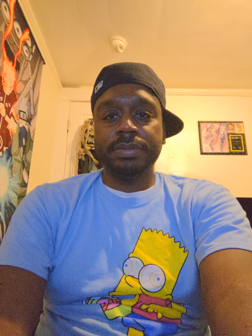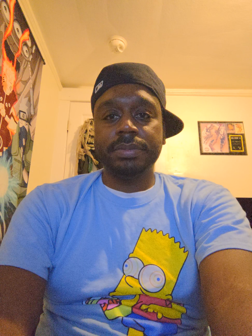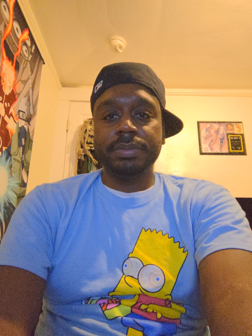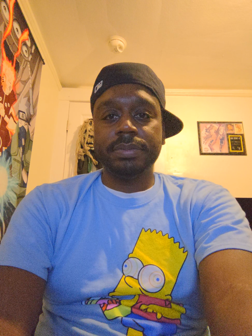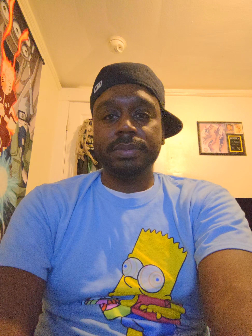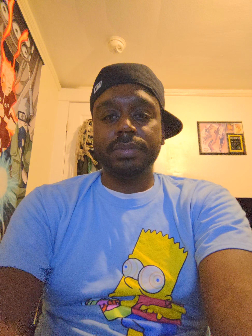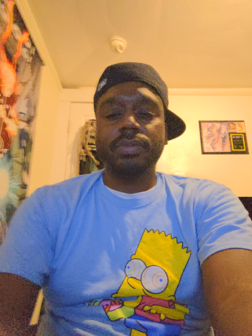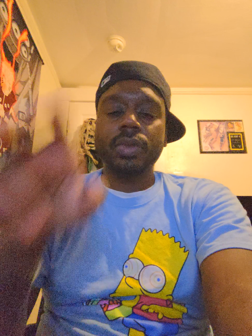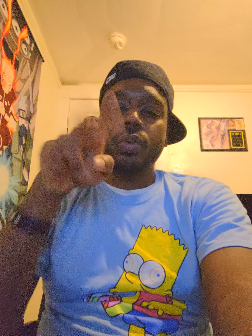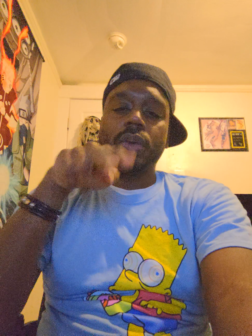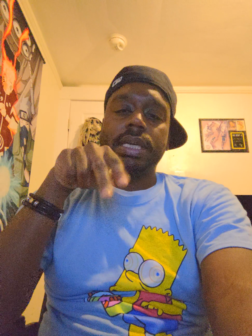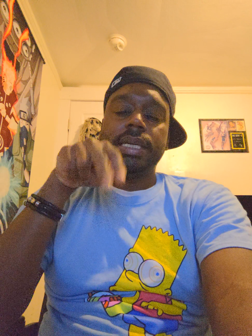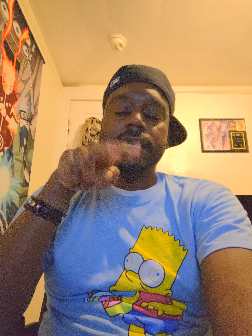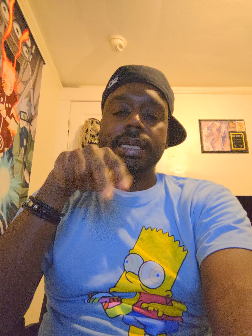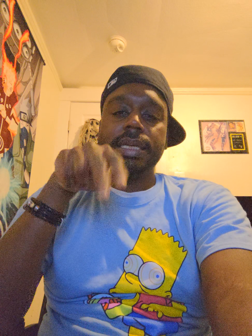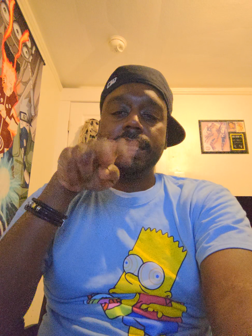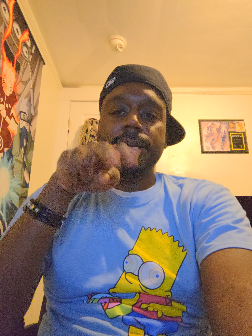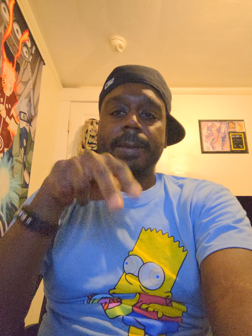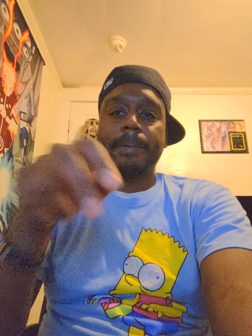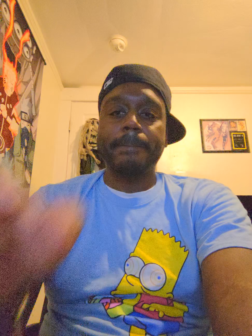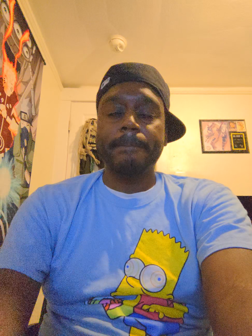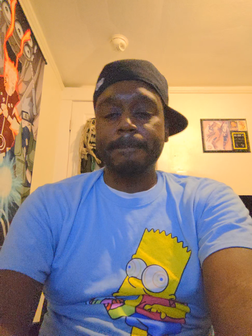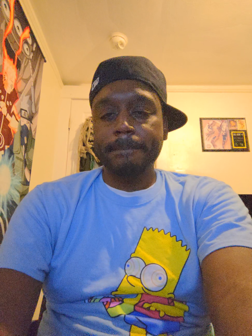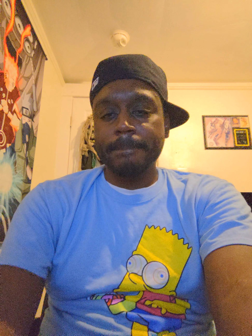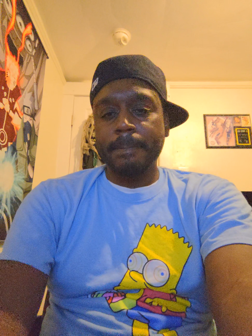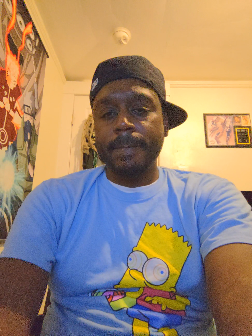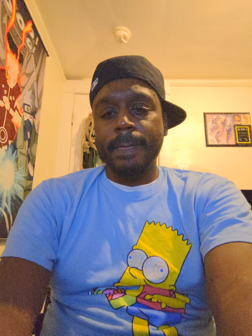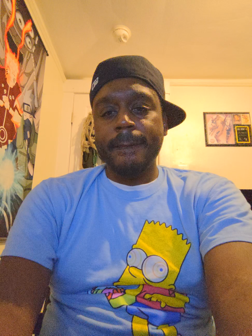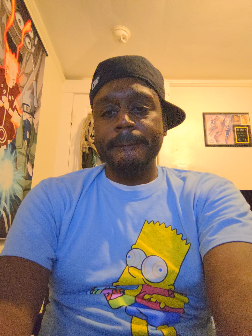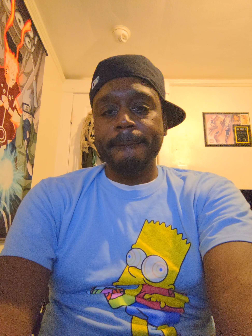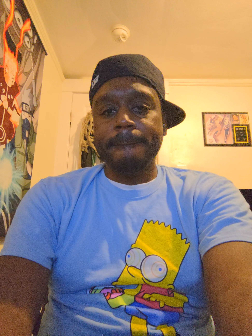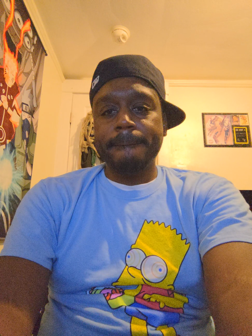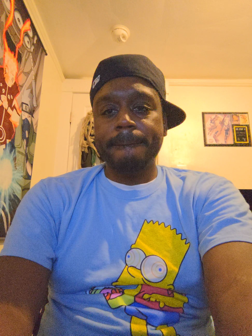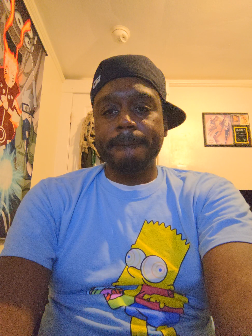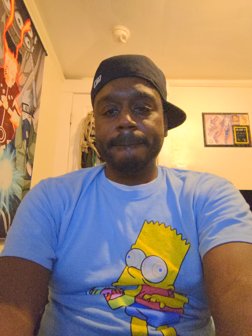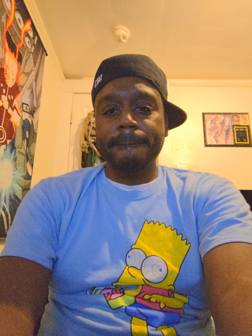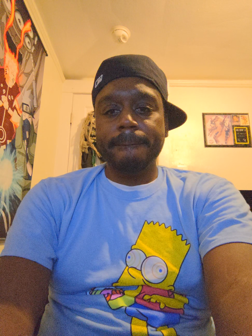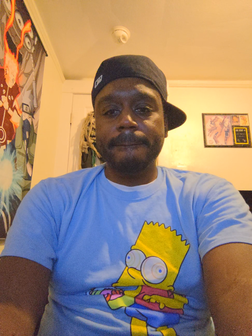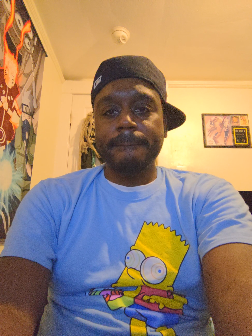read